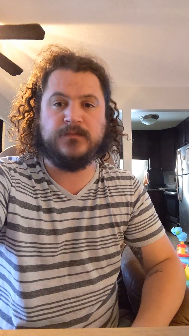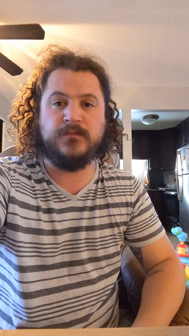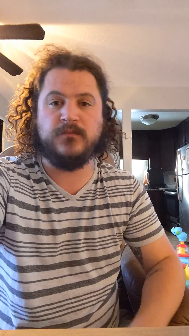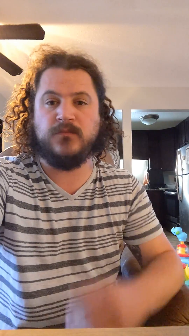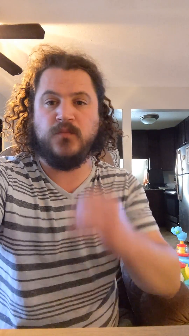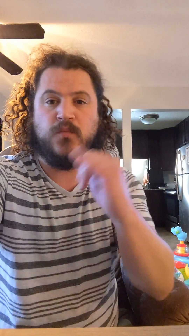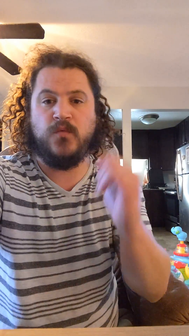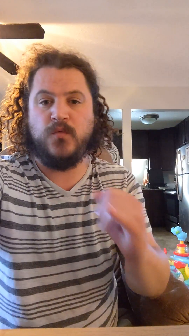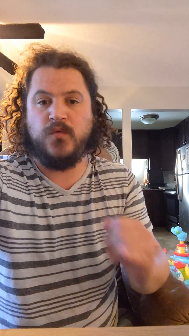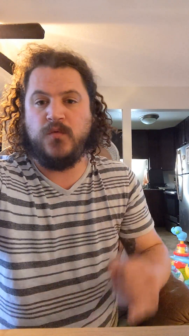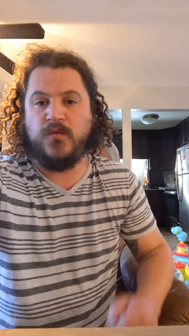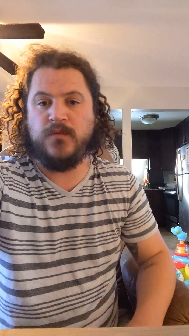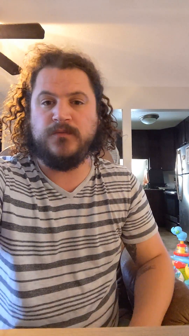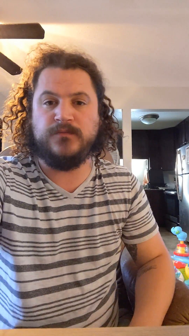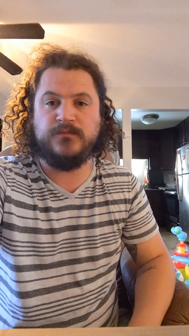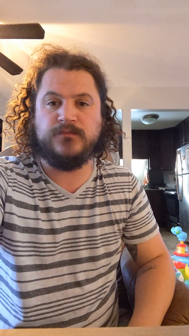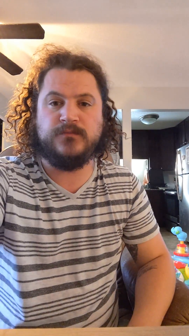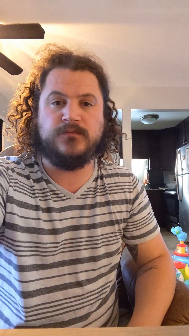draw